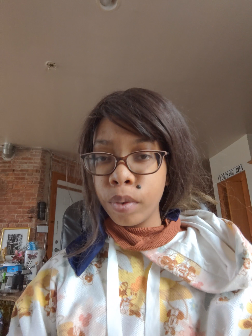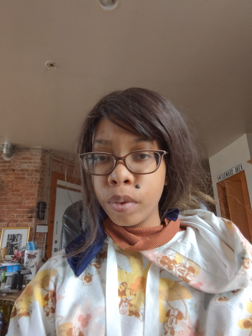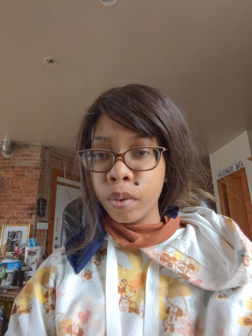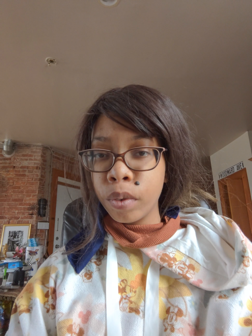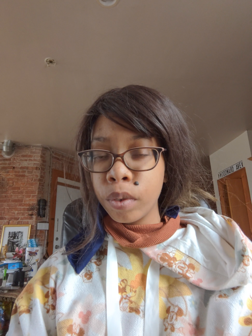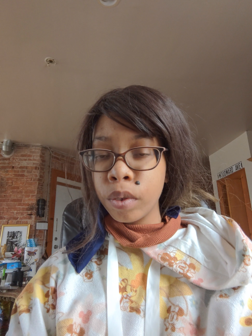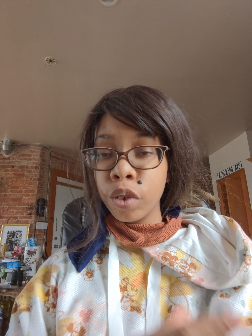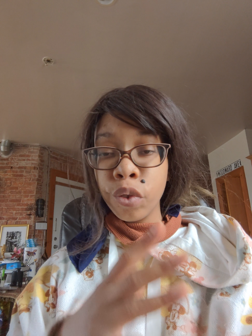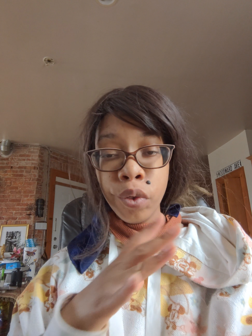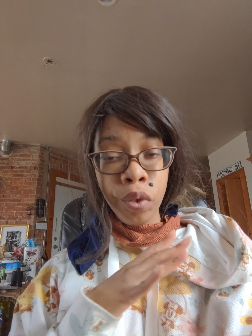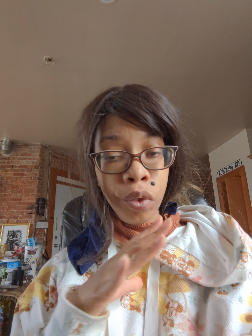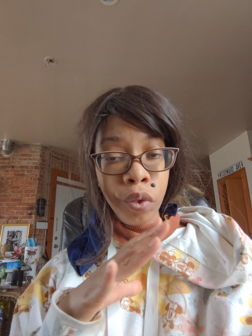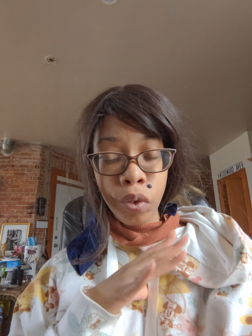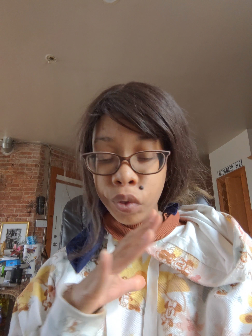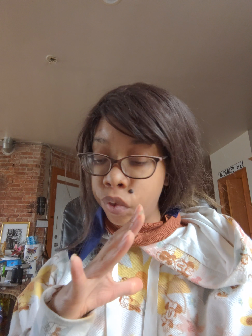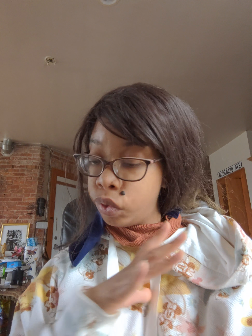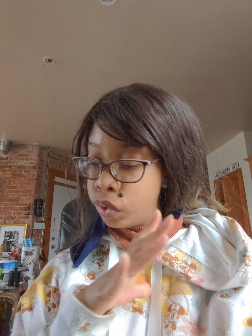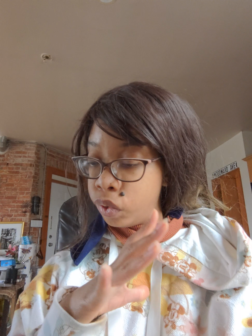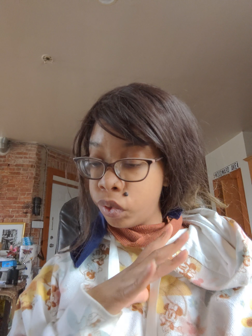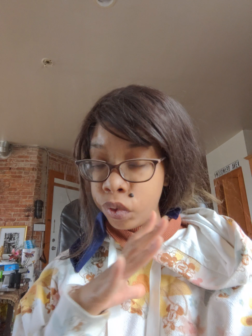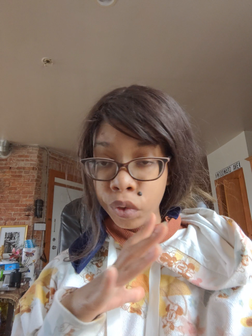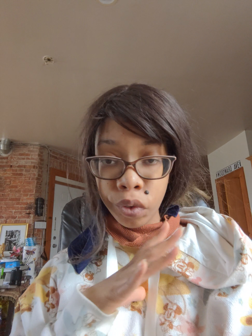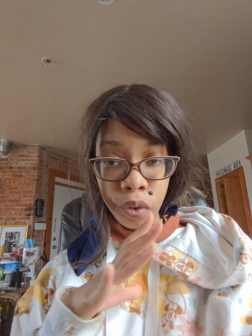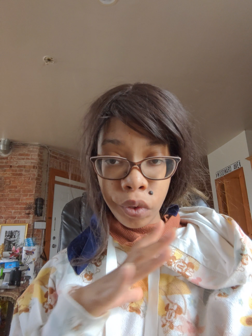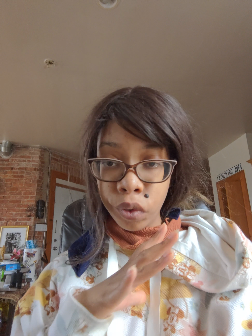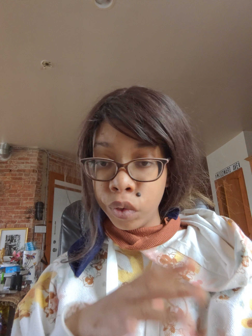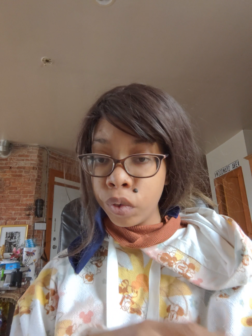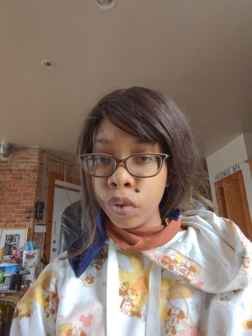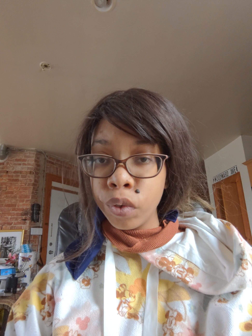fine